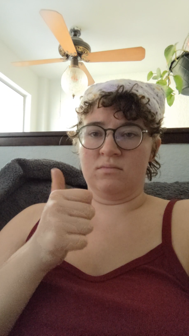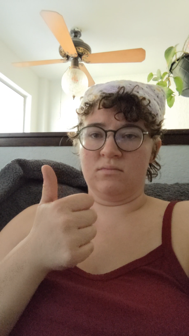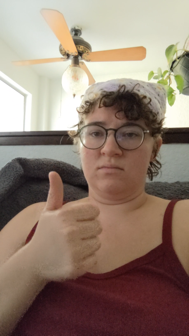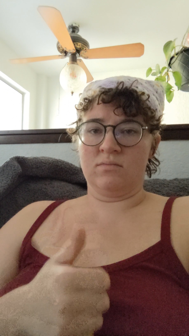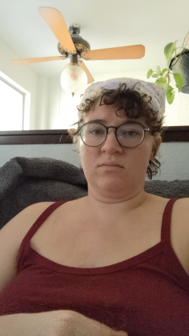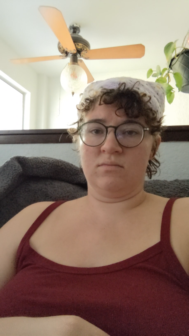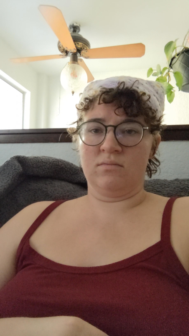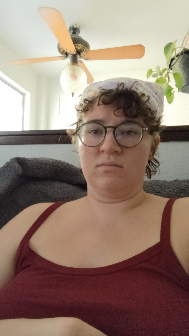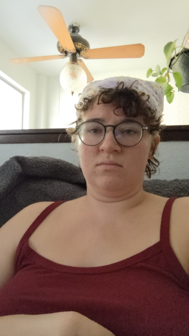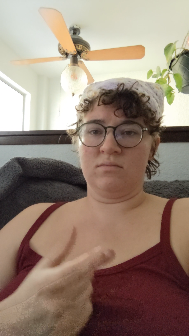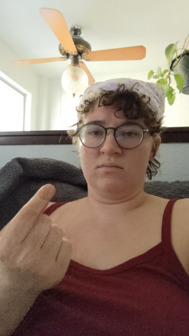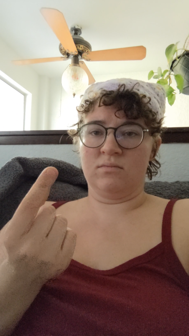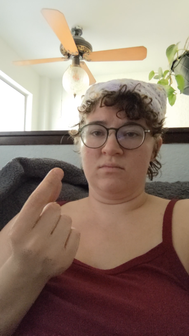do